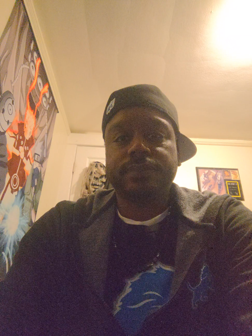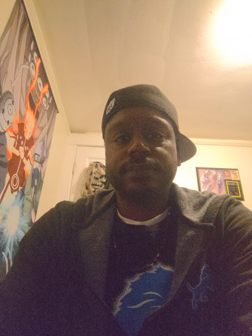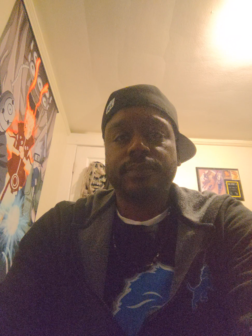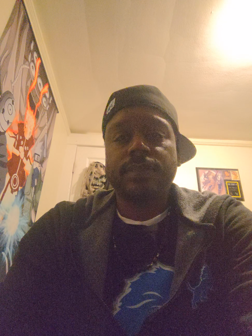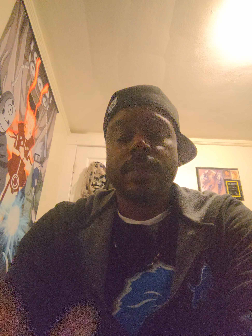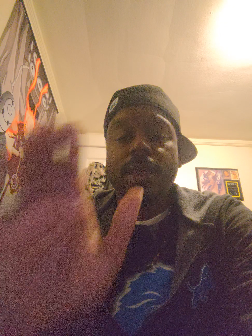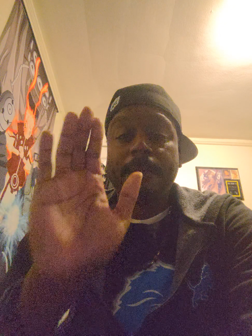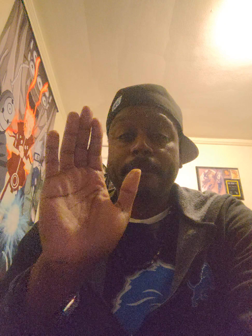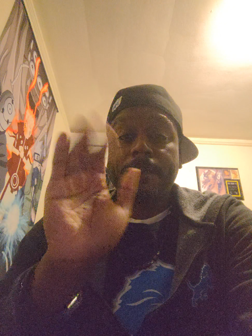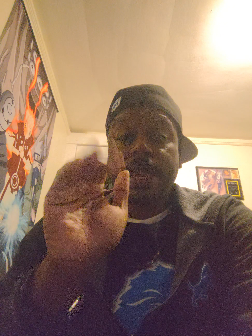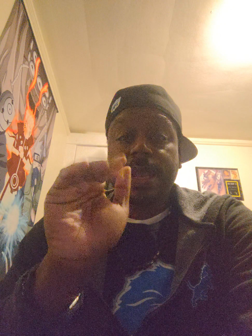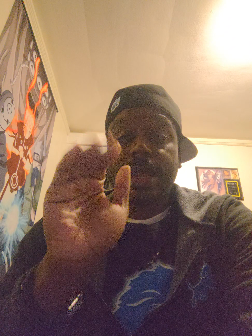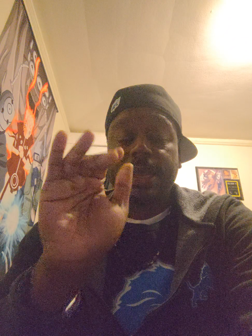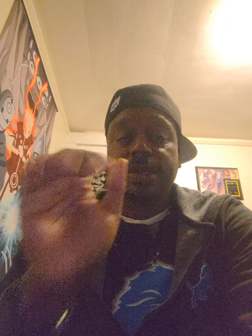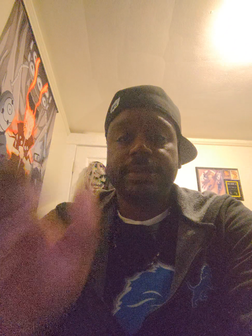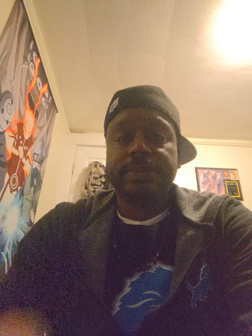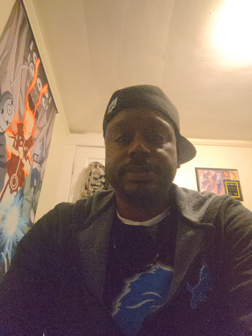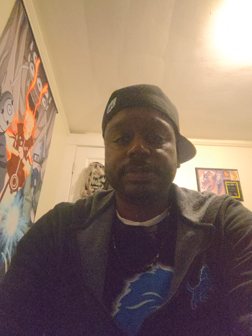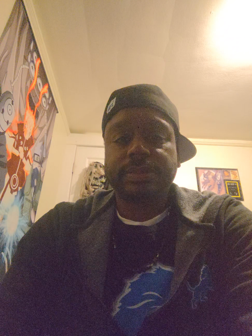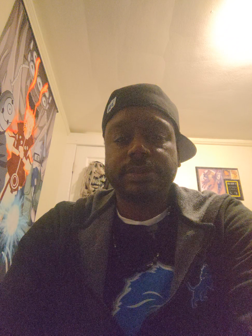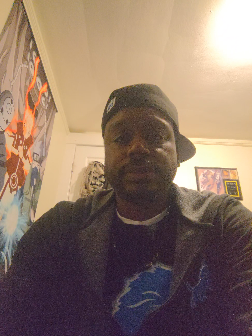bye